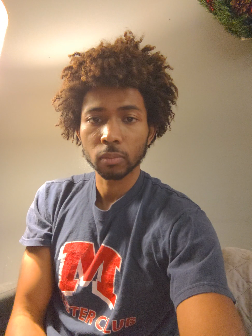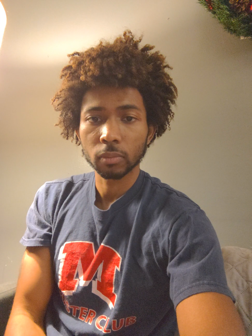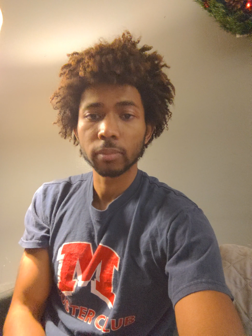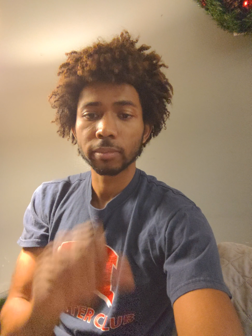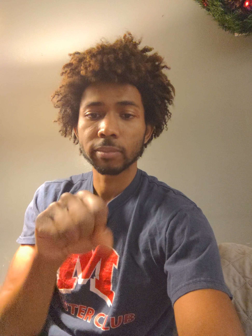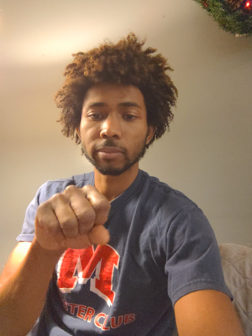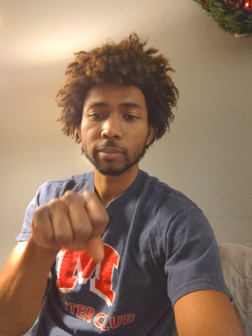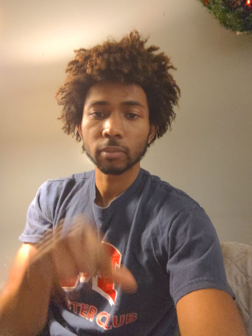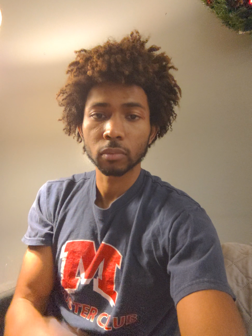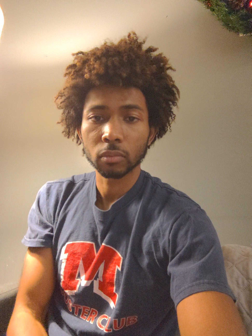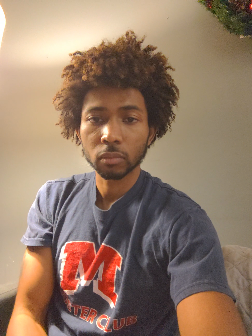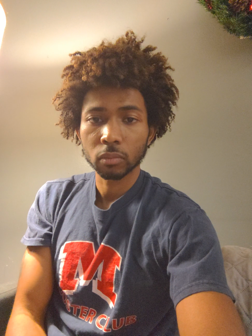yes